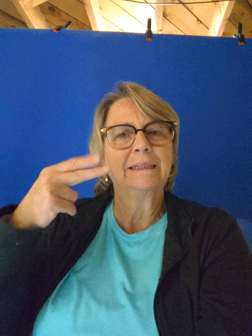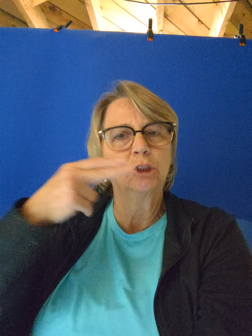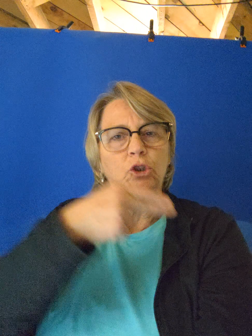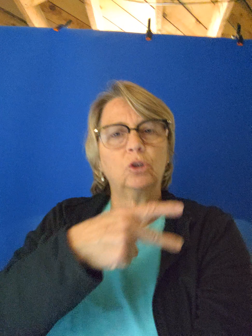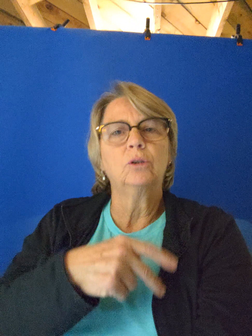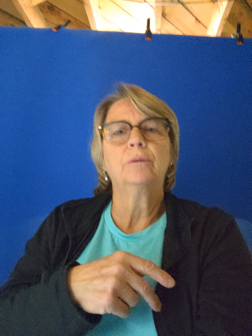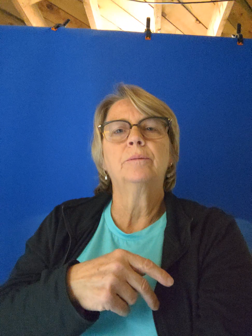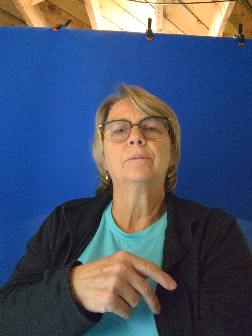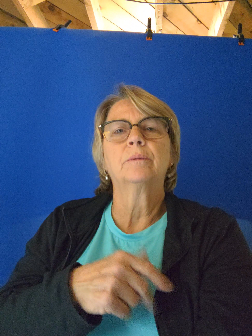scissors